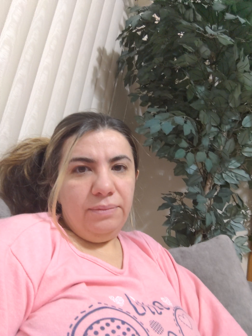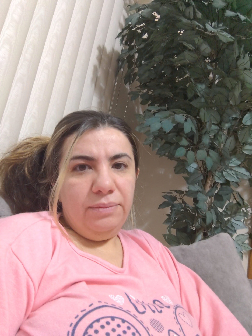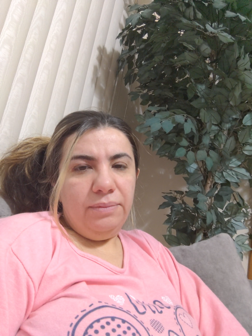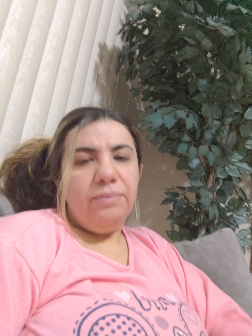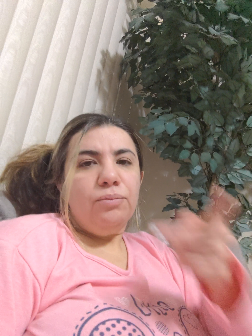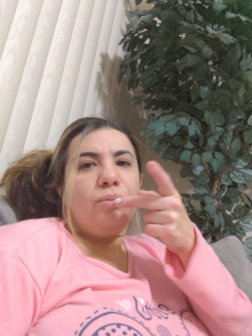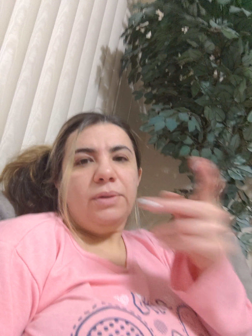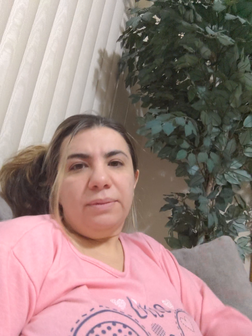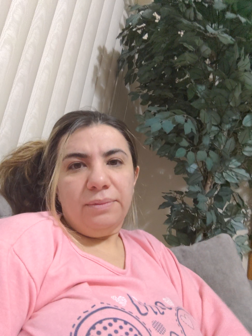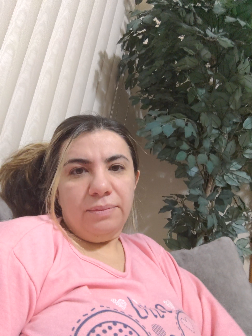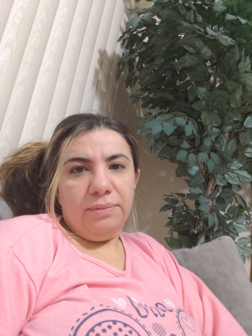kiss